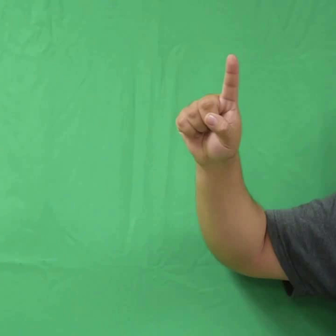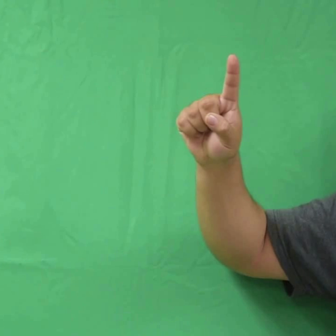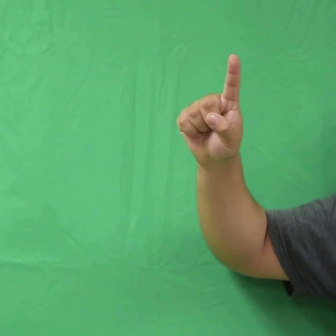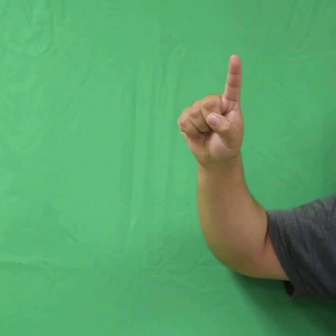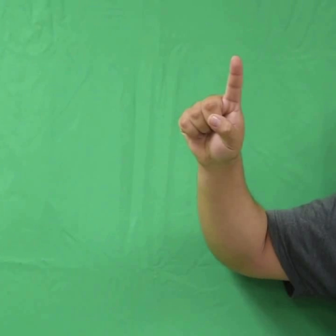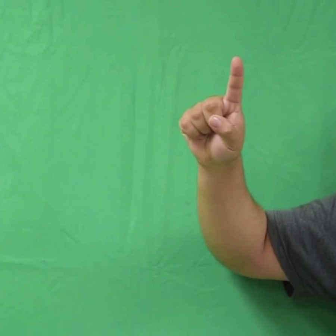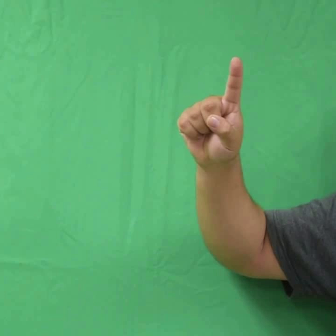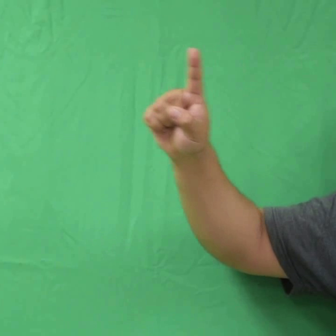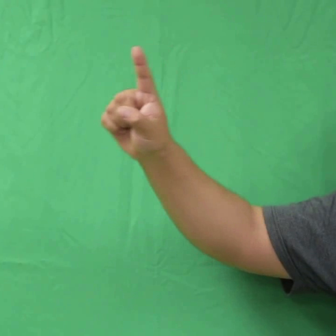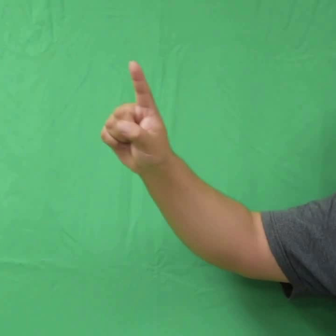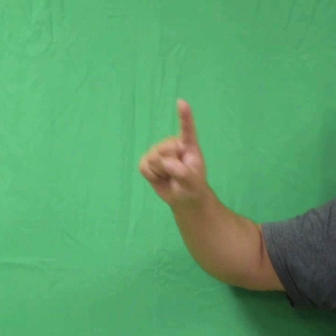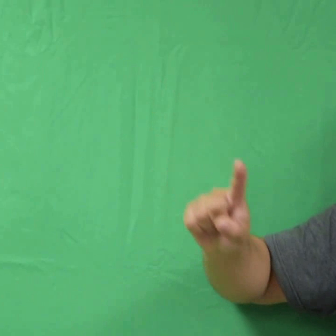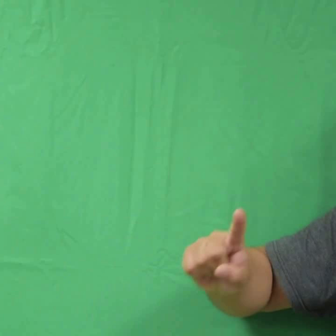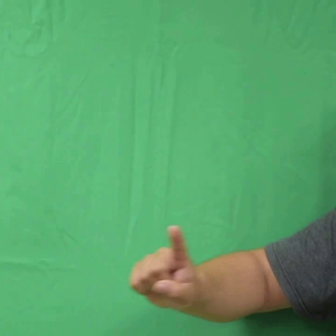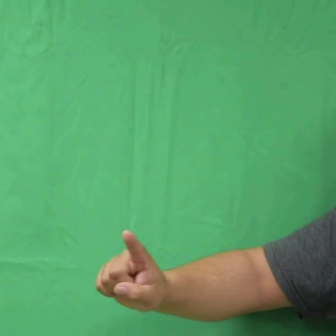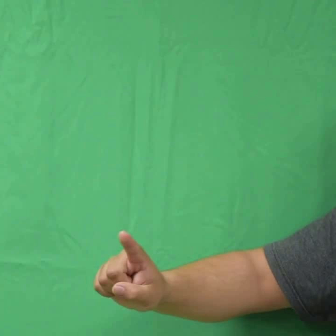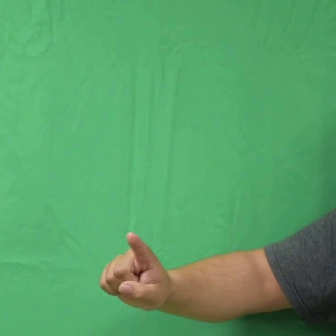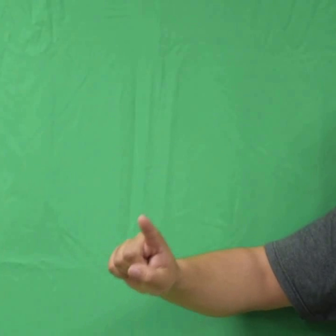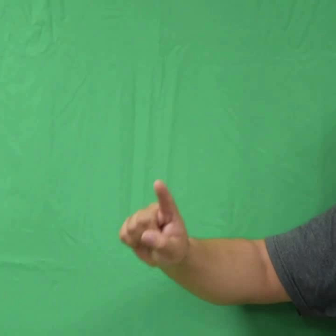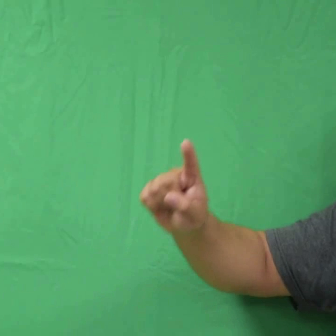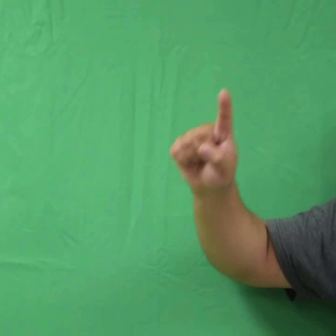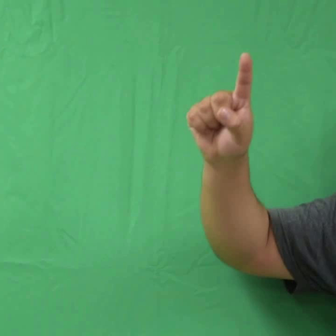Z